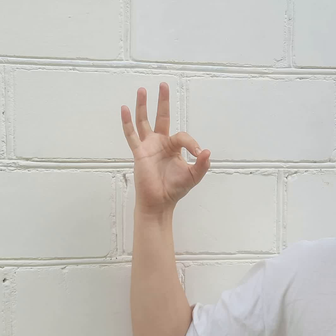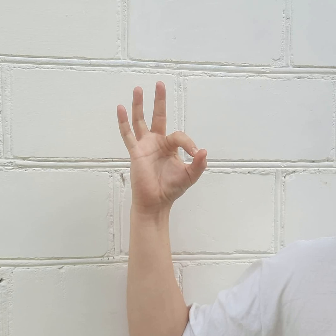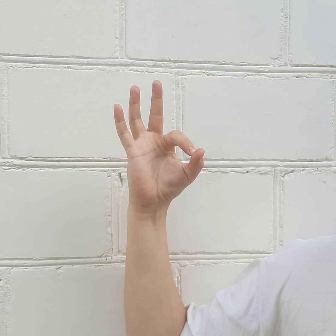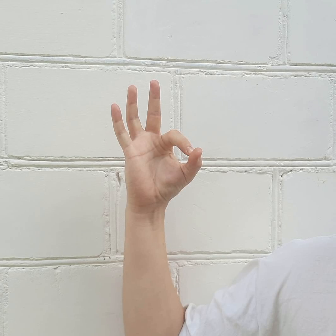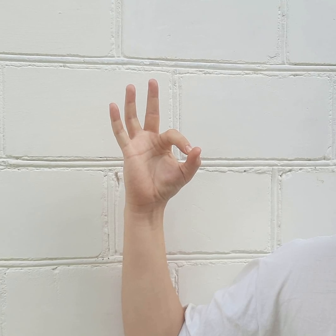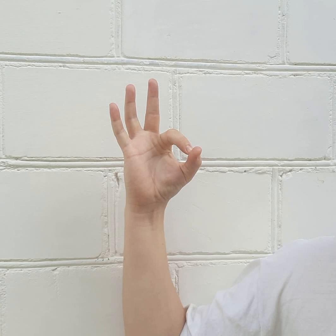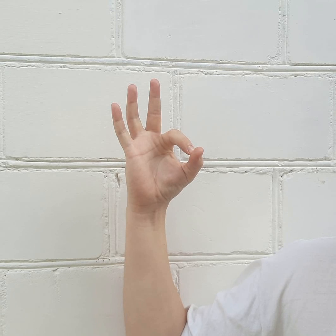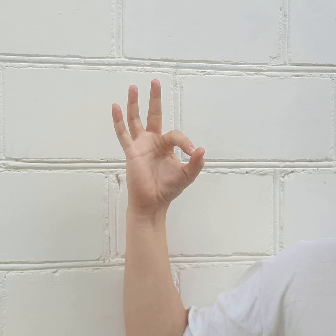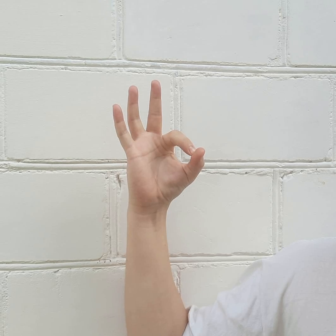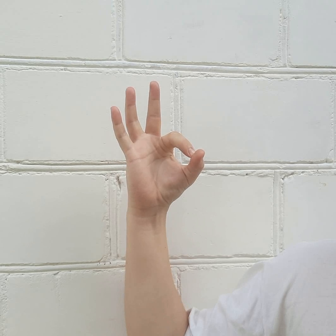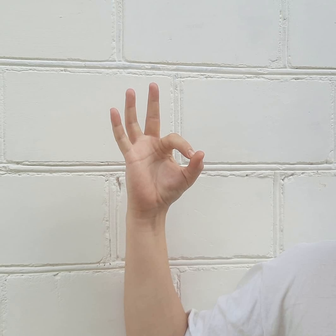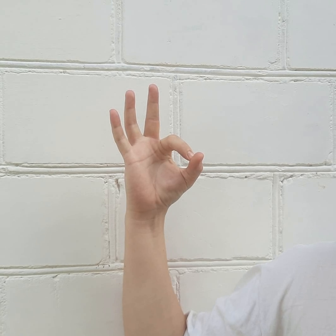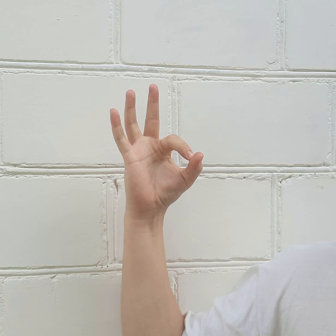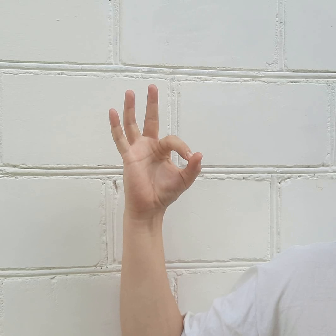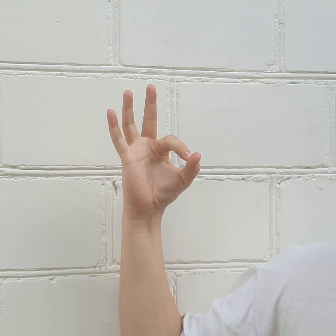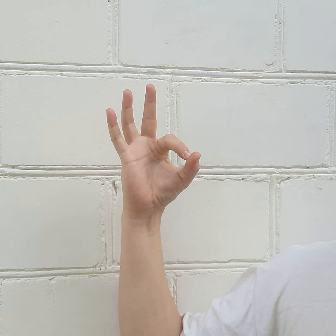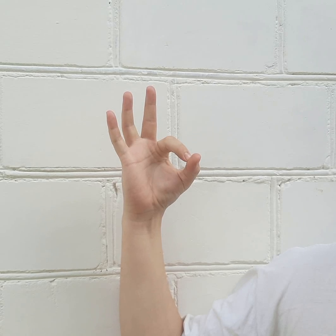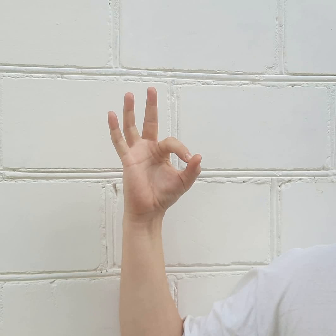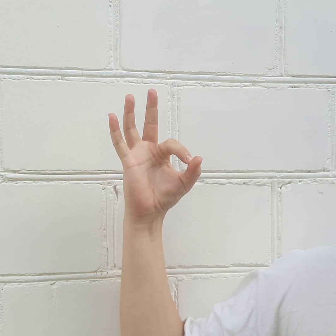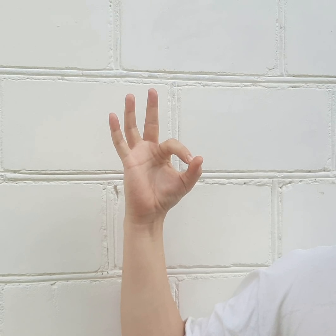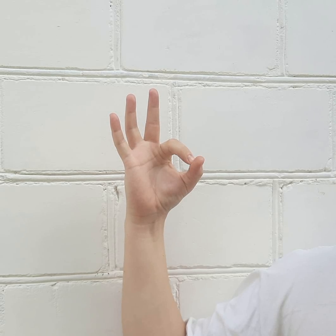О